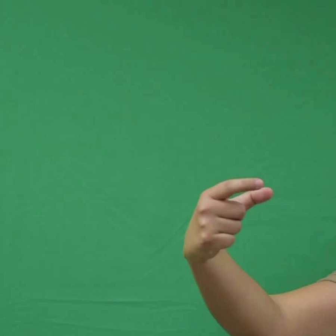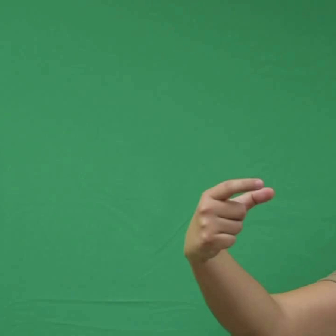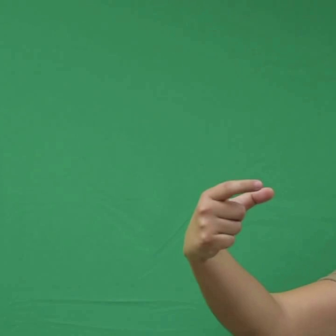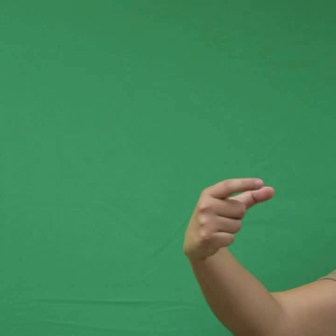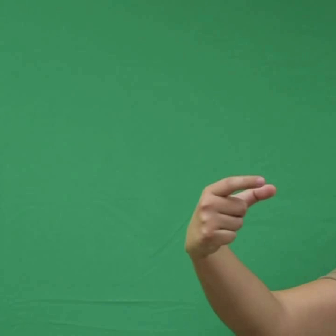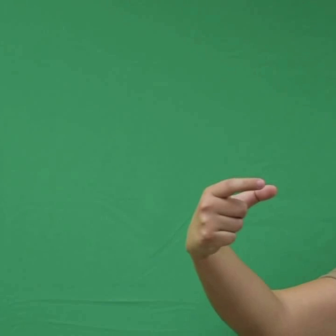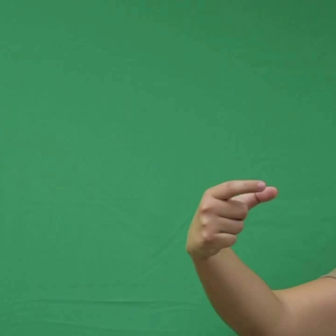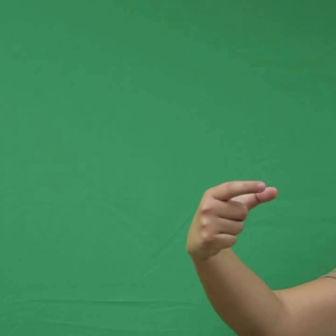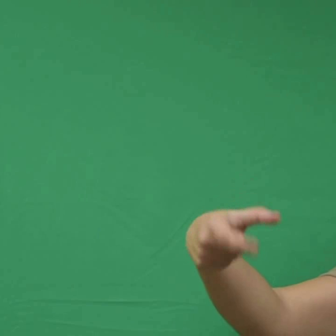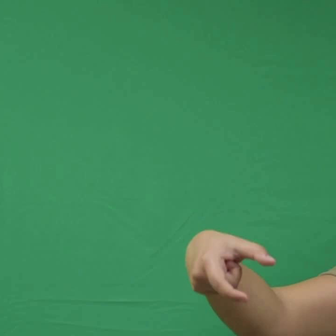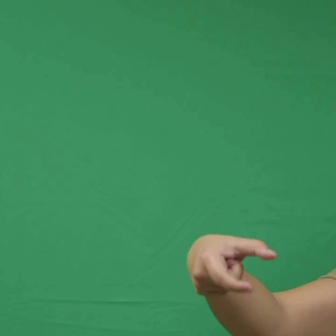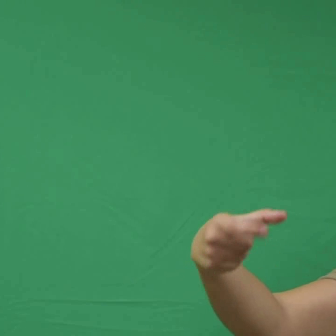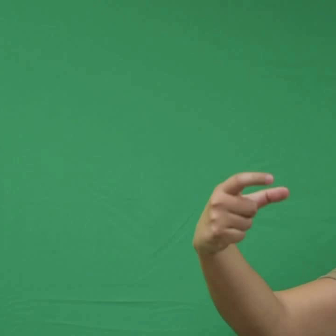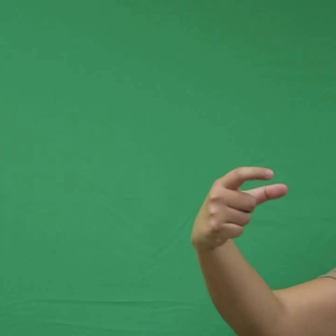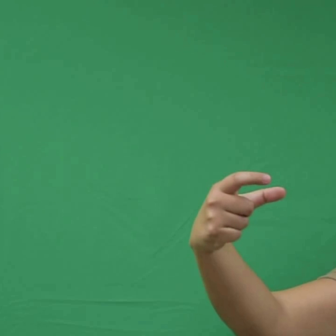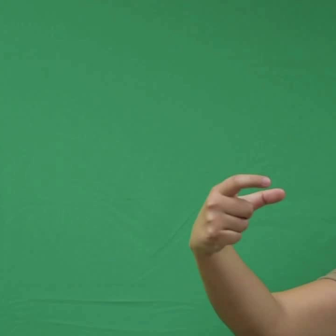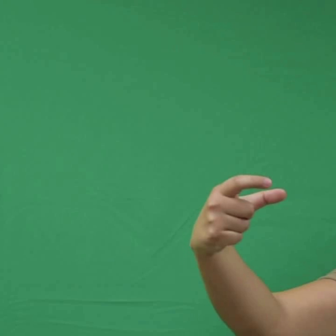Q